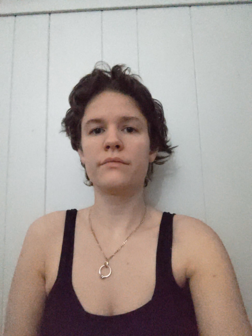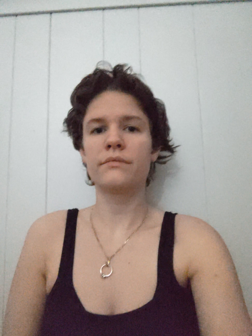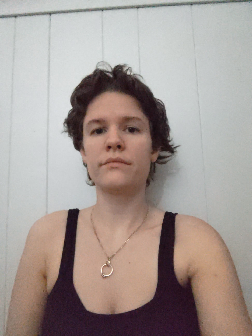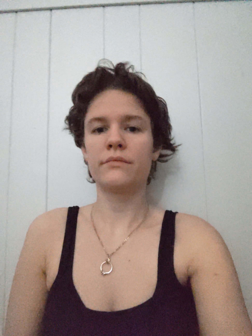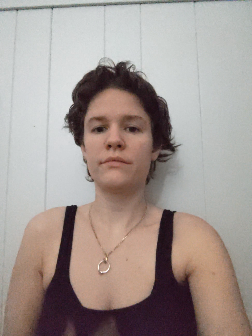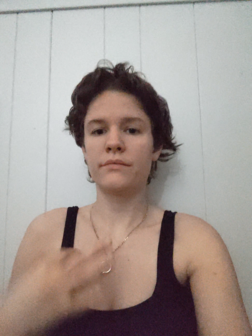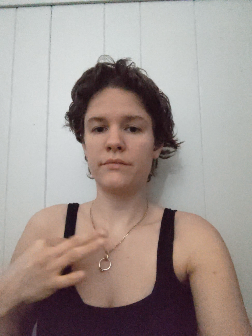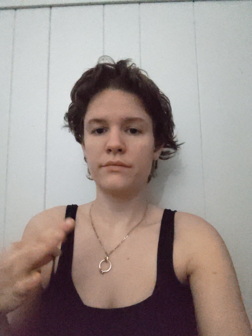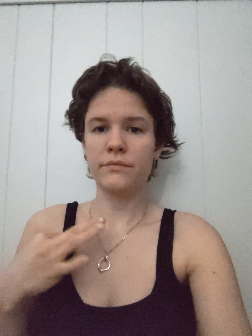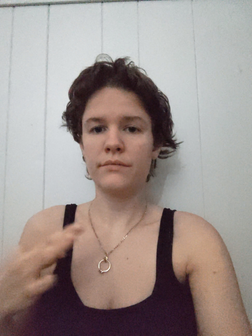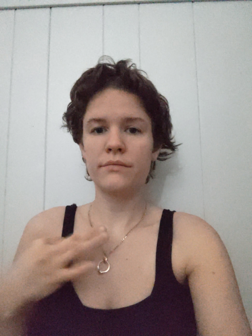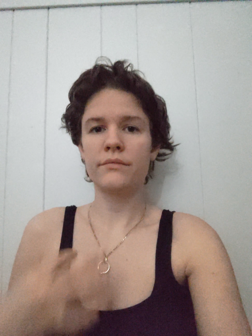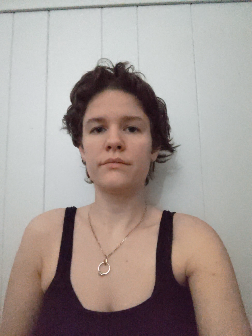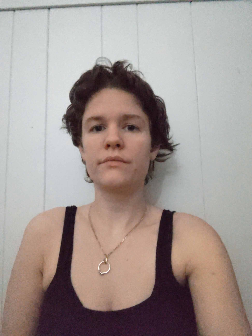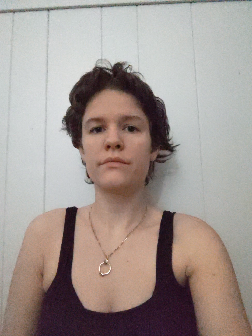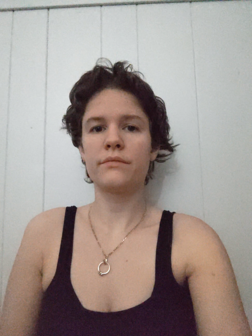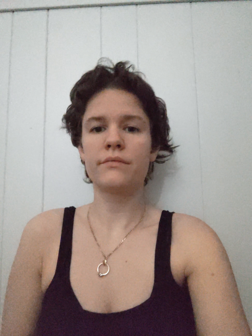shirt